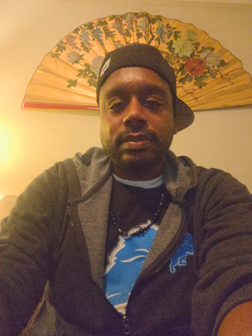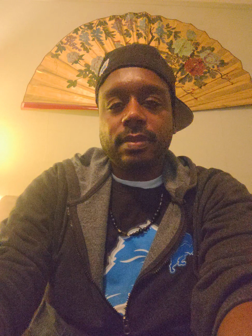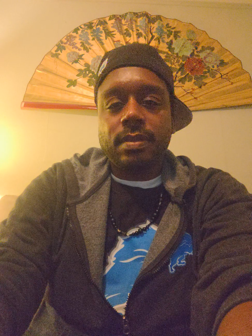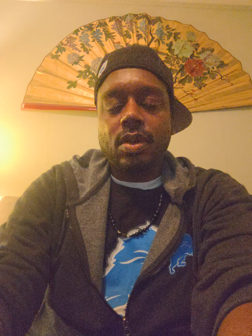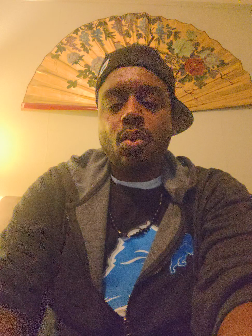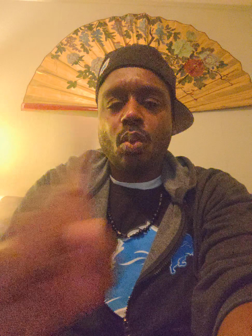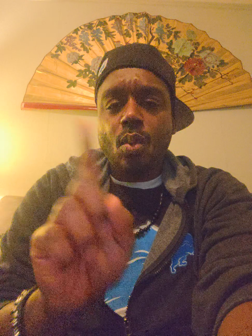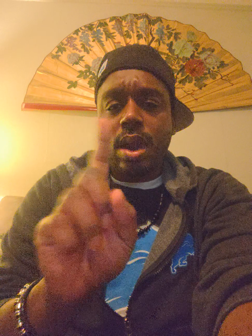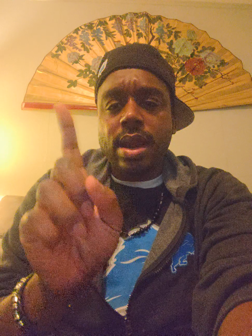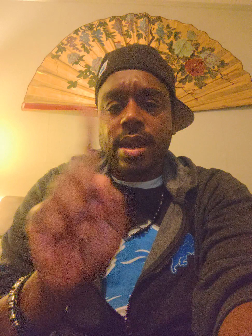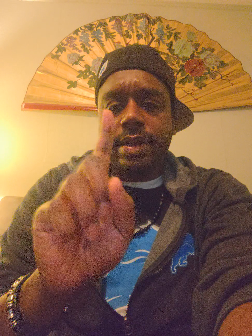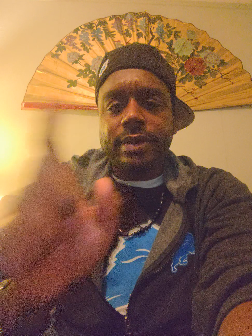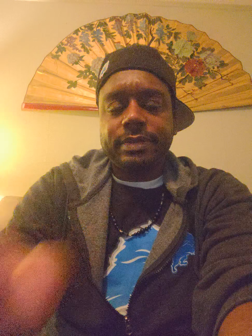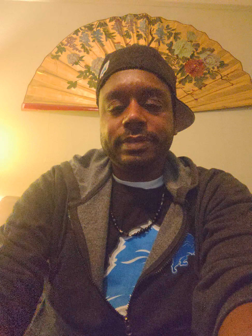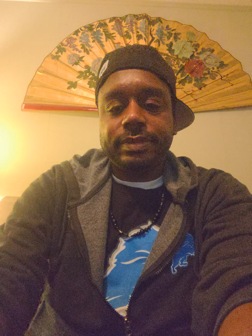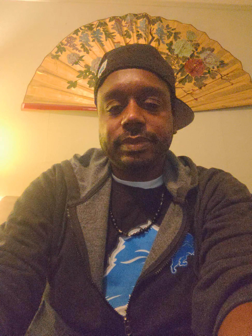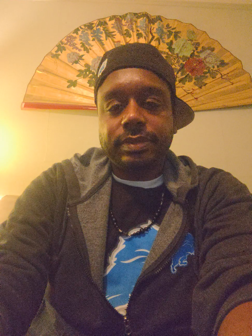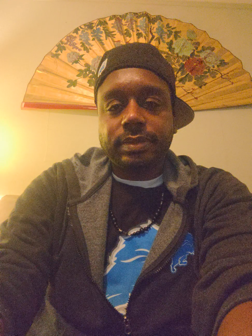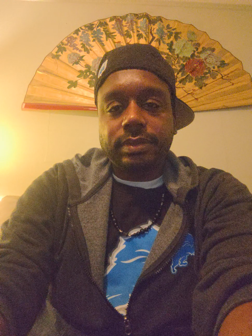where